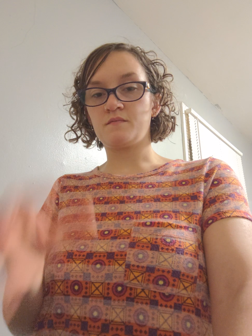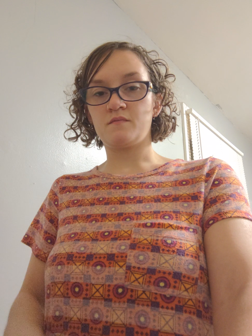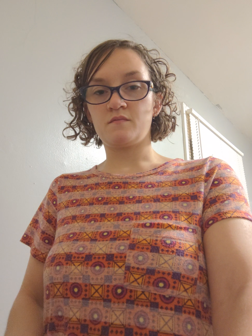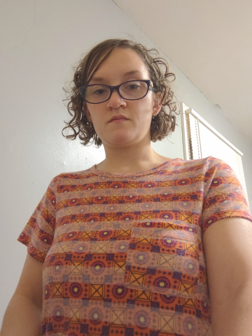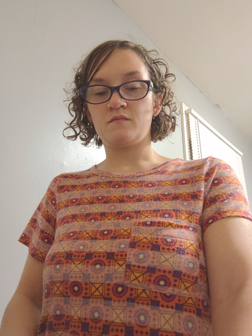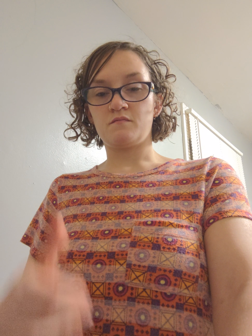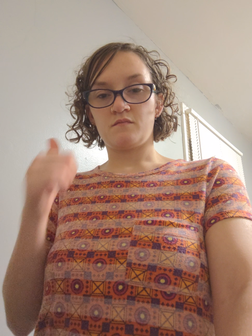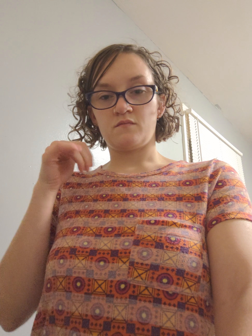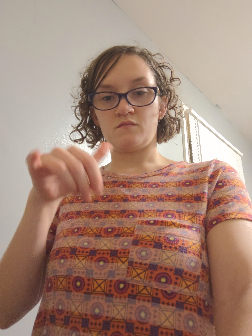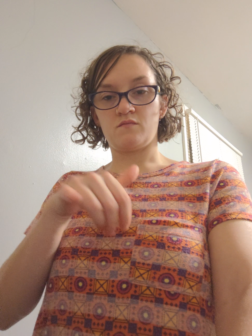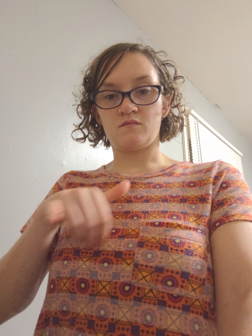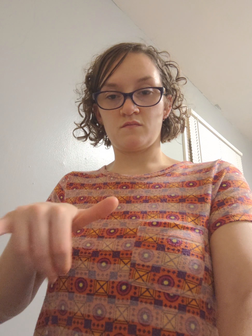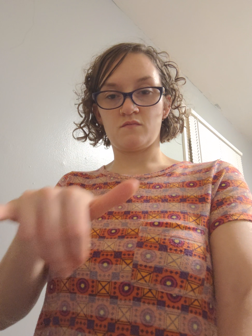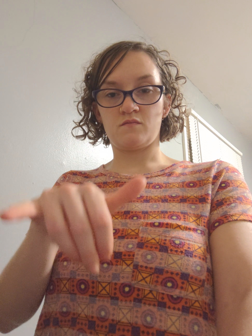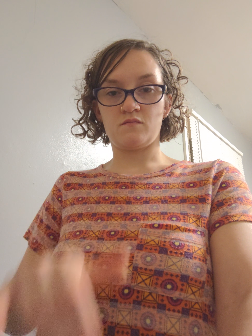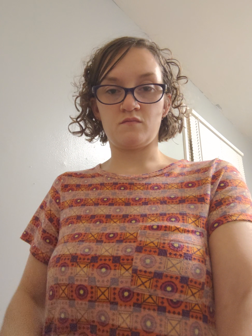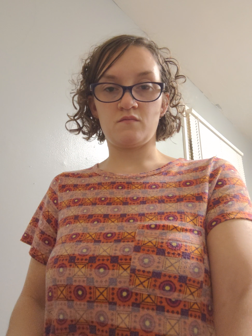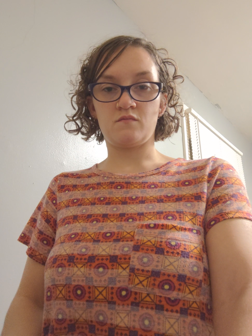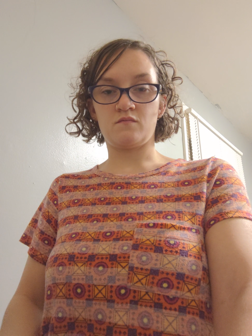backyard